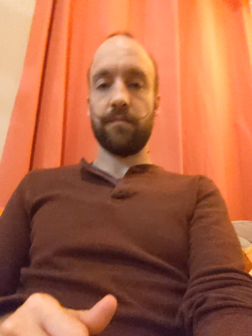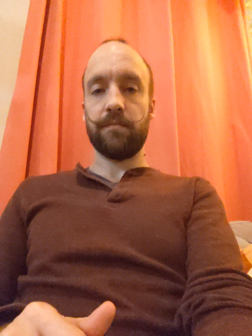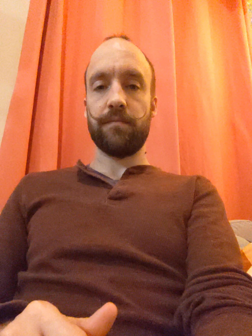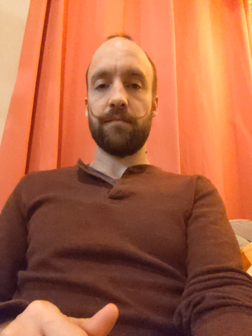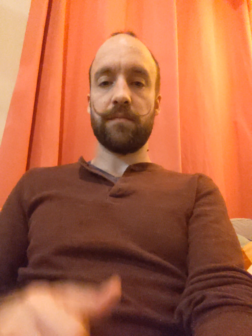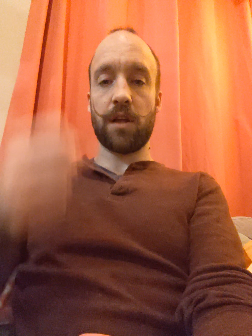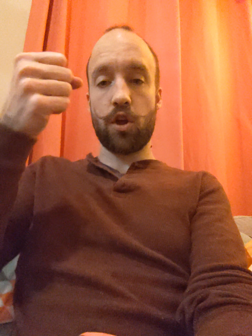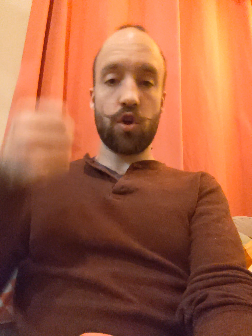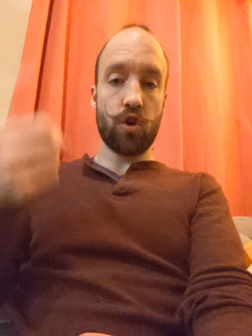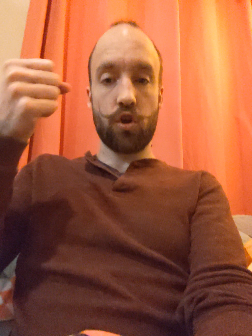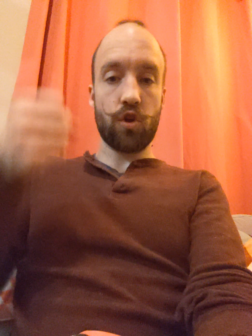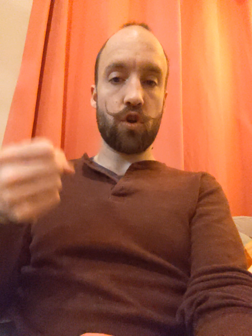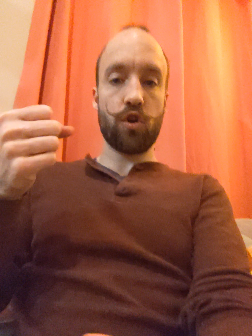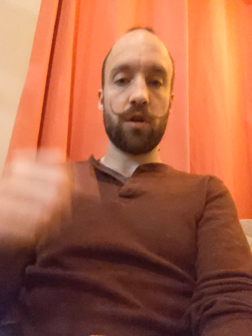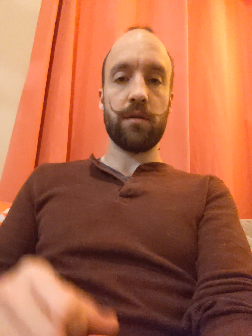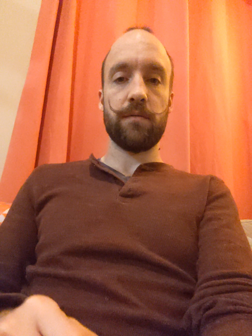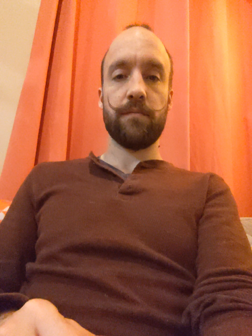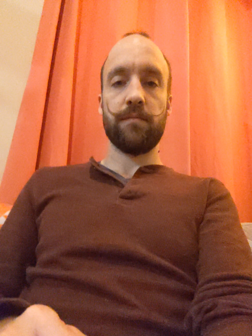car